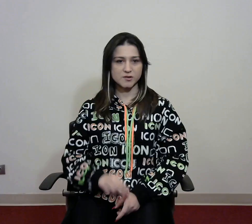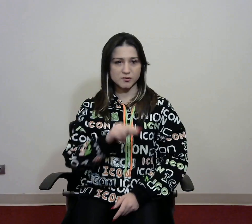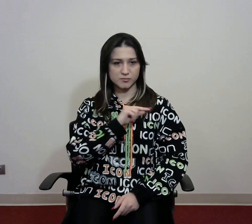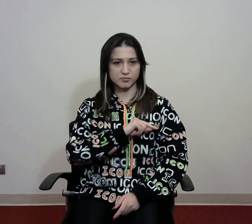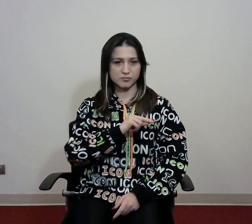işləmək